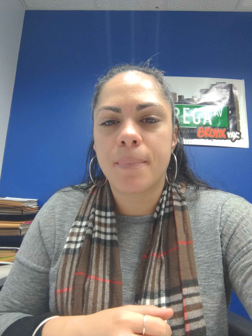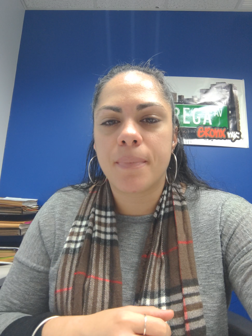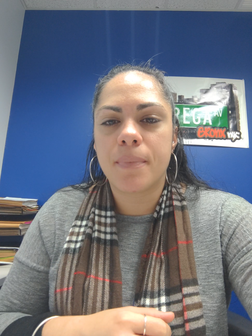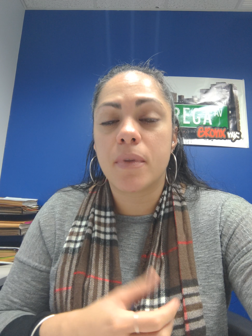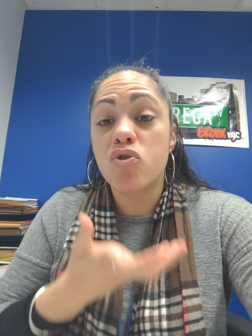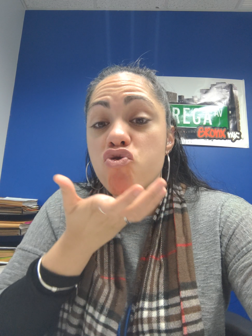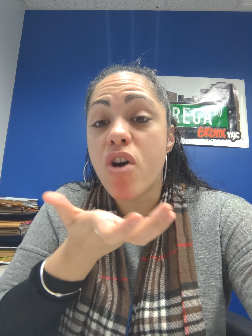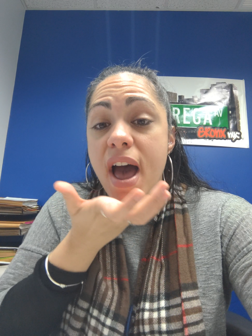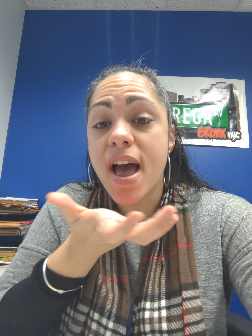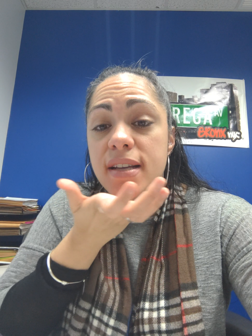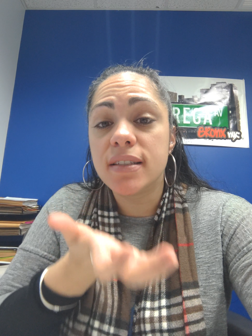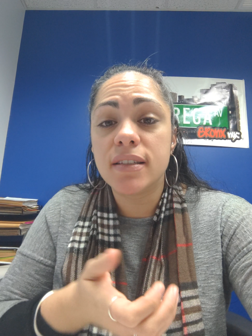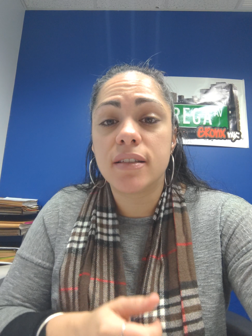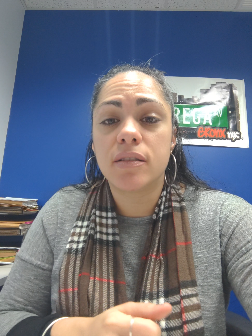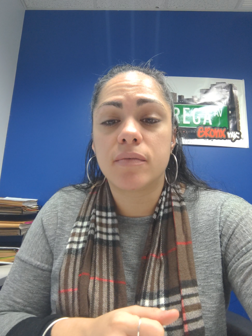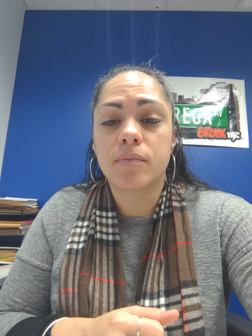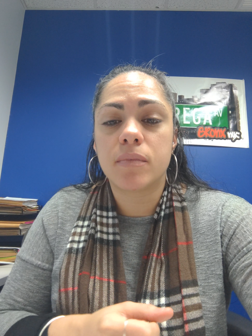grass